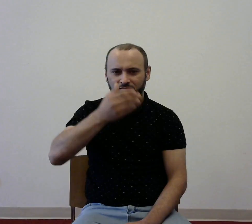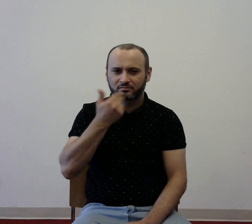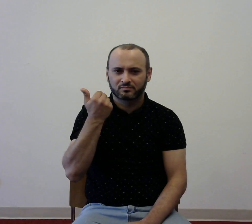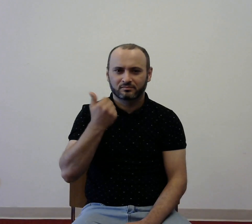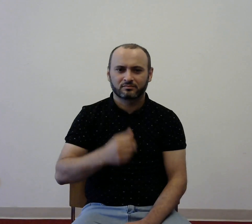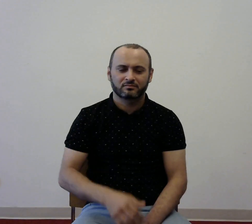yox